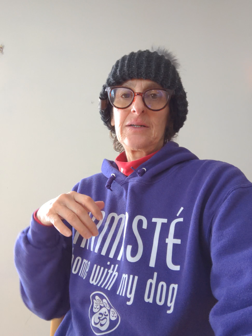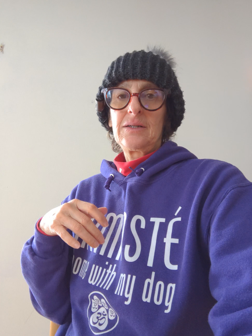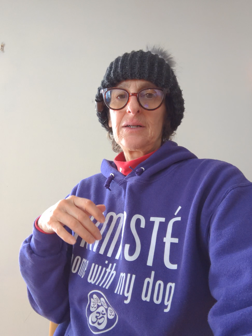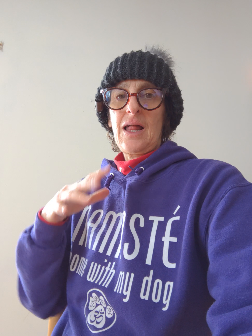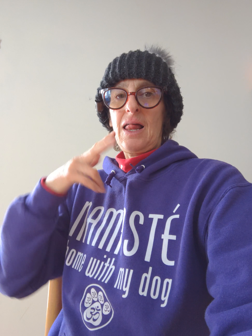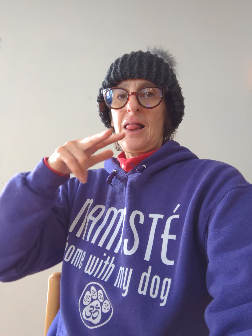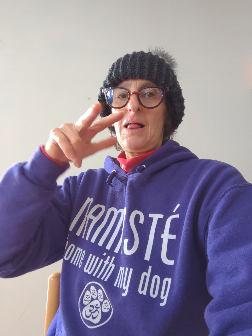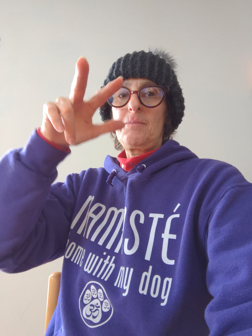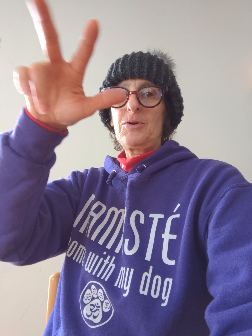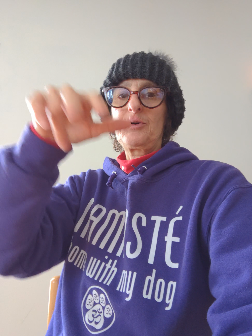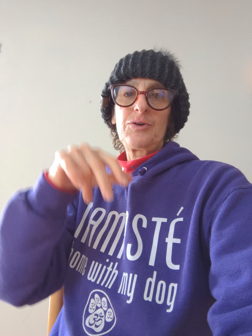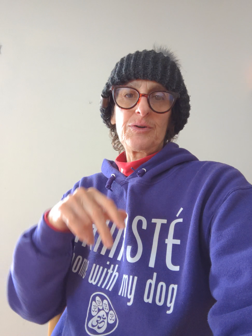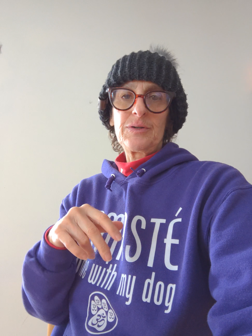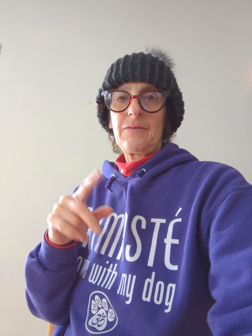helicopter